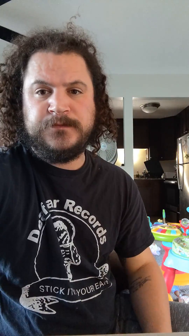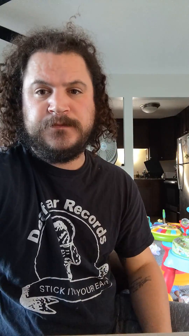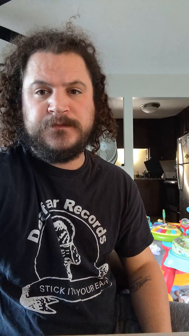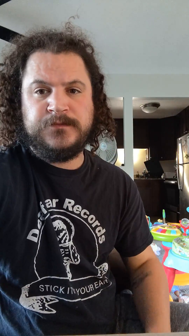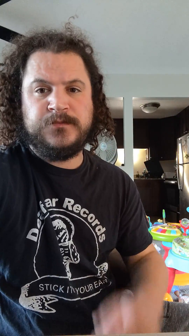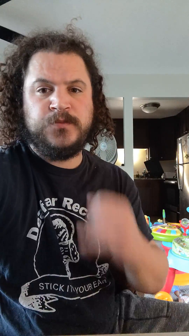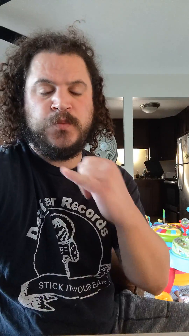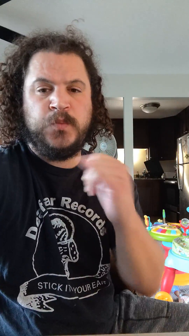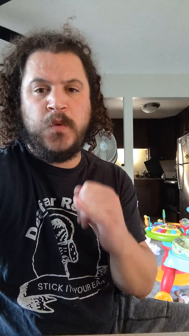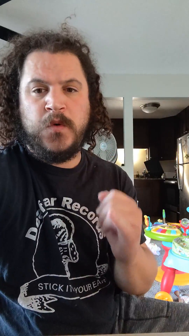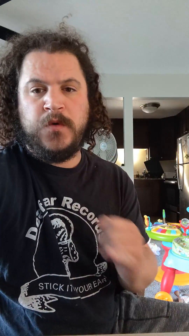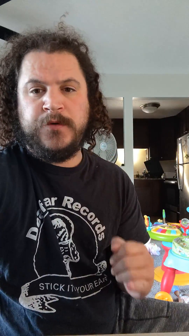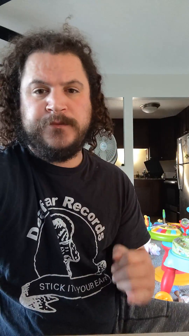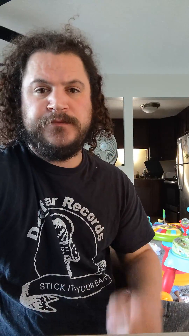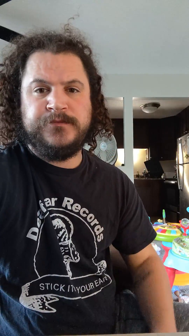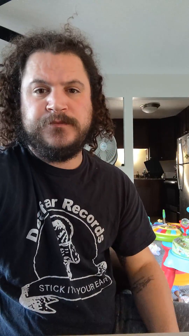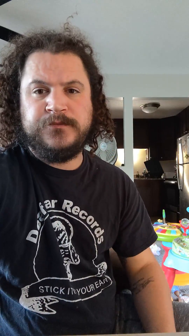draw